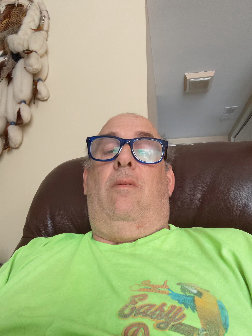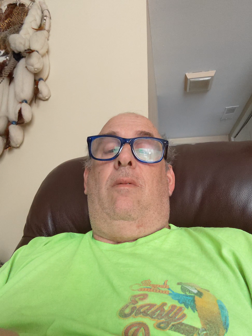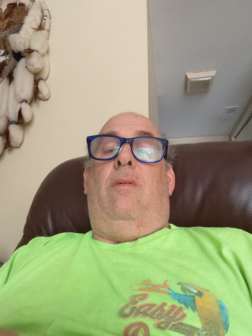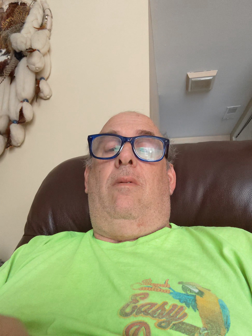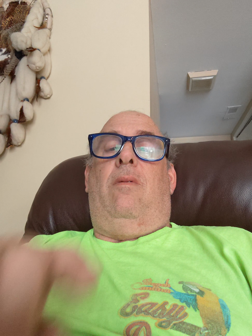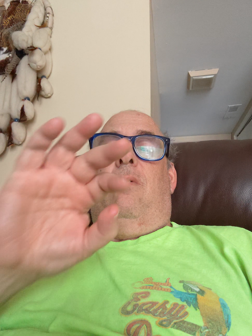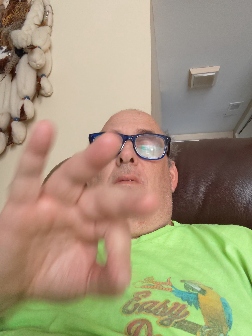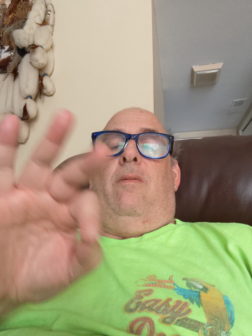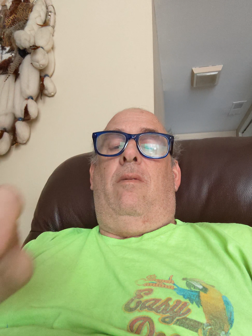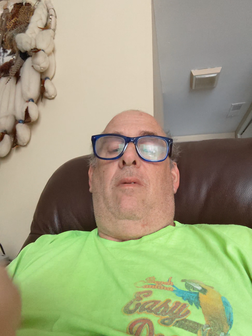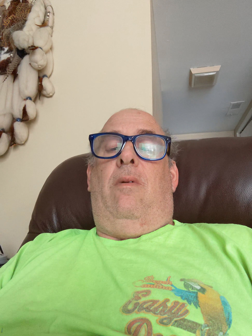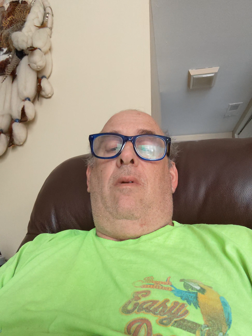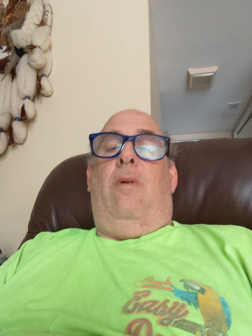french fries